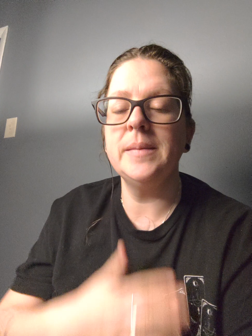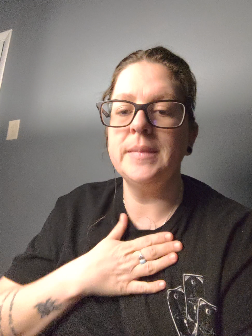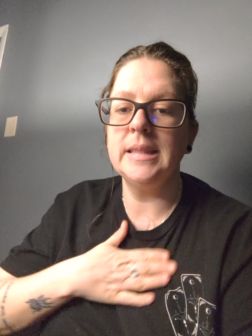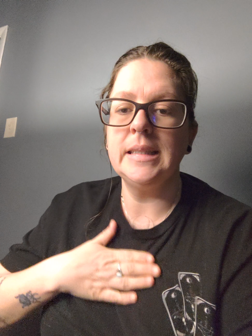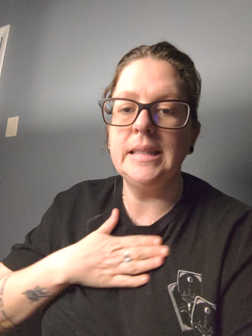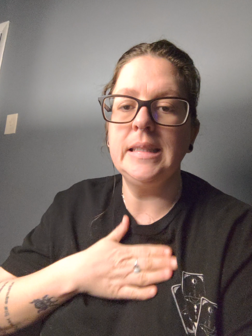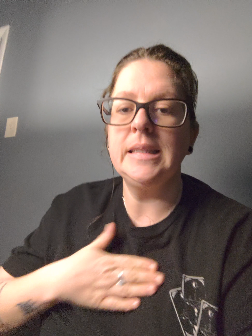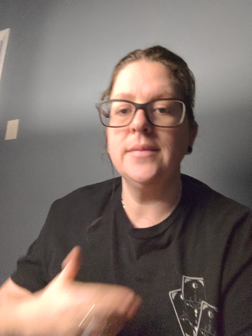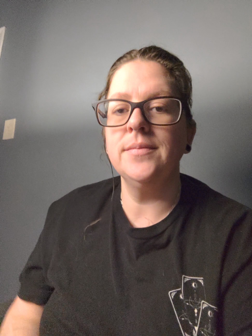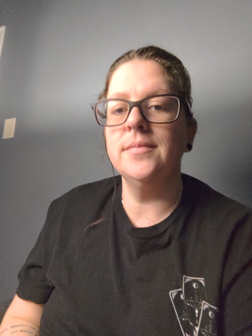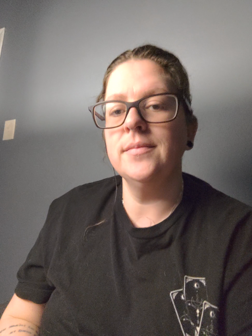please